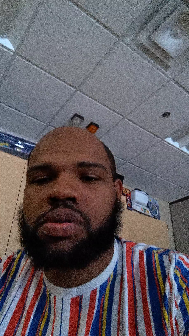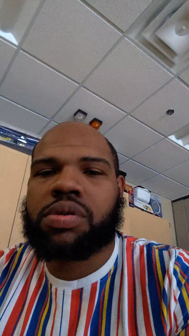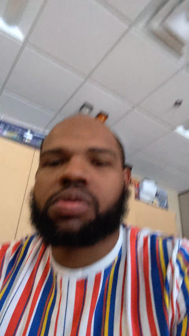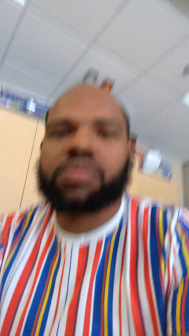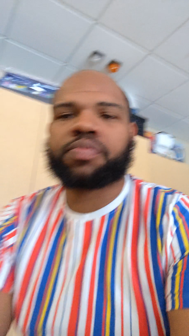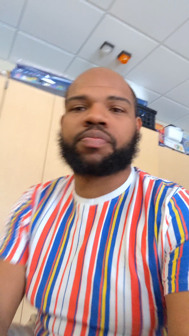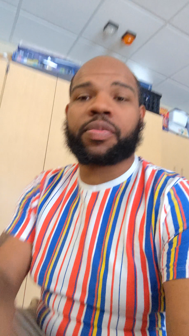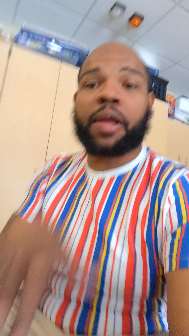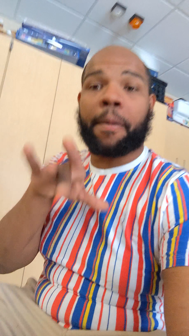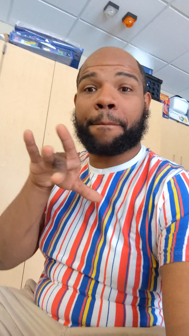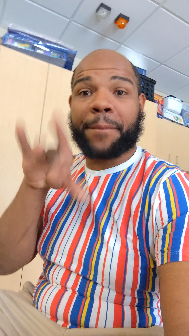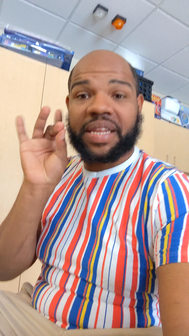pick